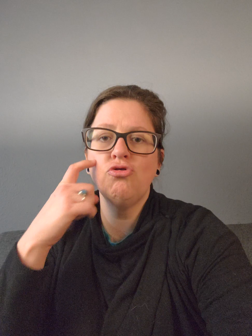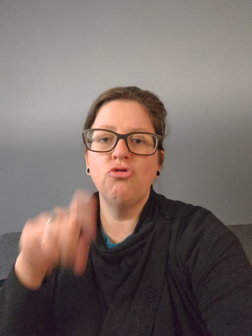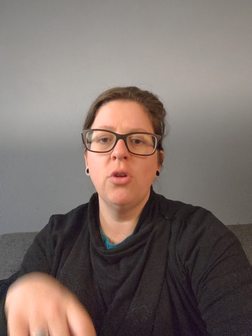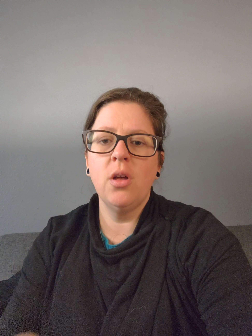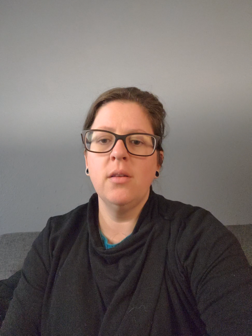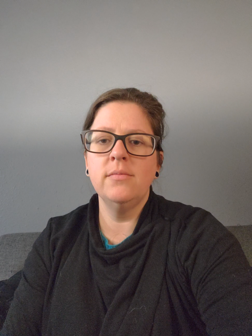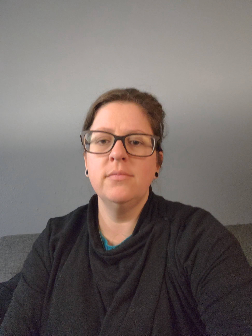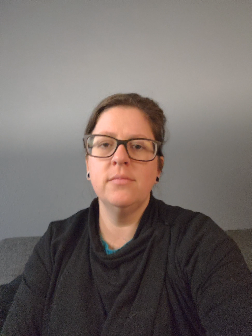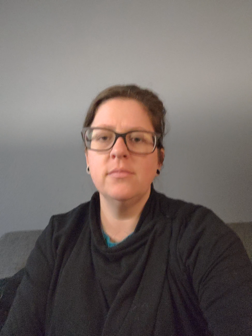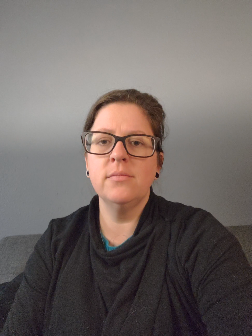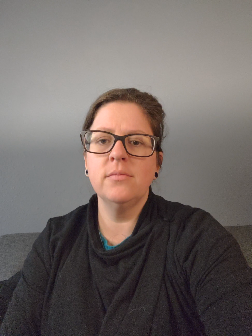cry